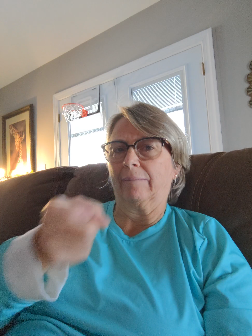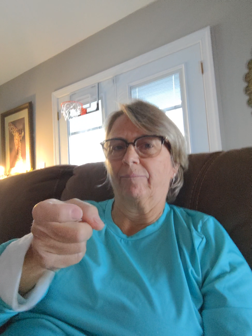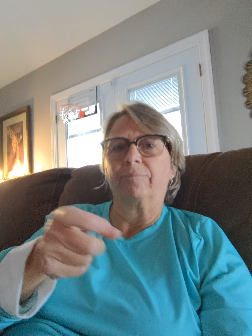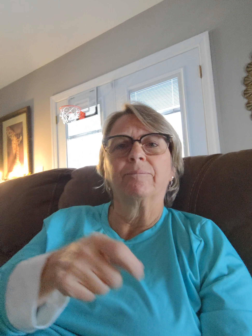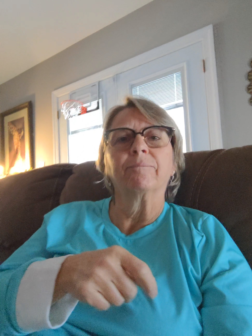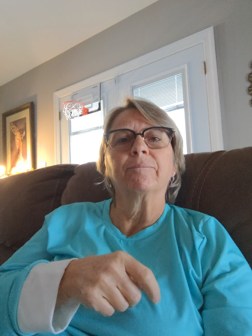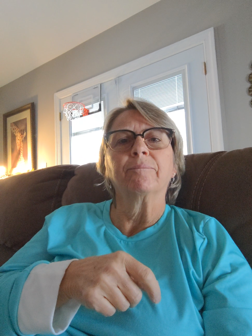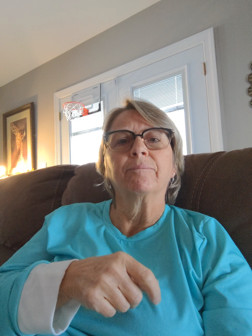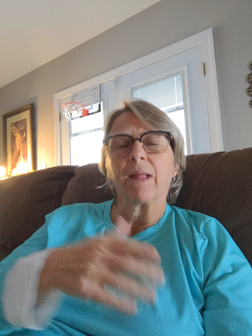gift